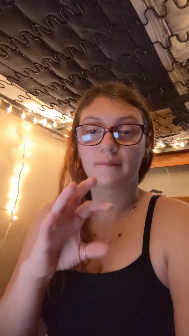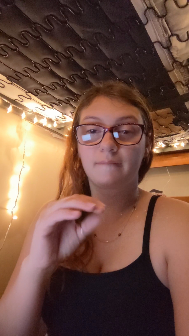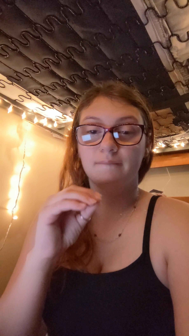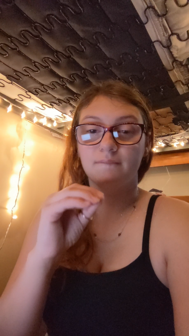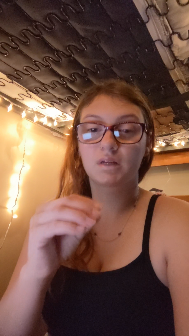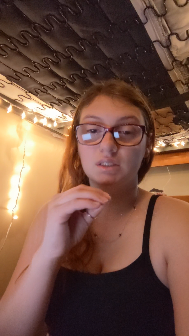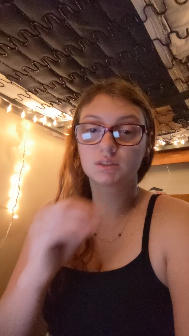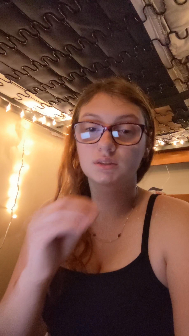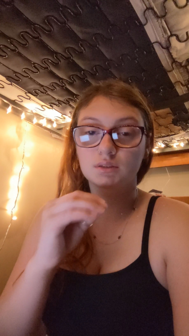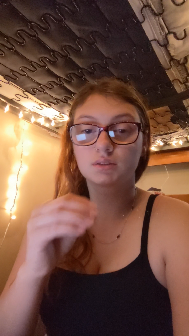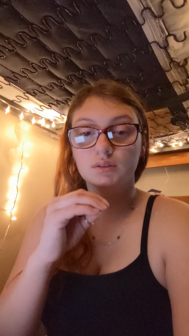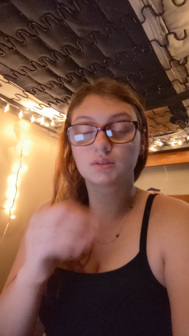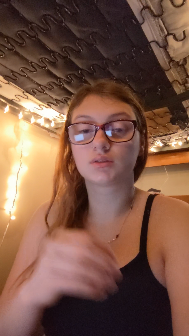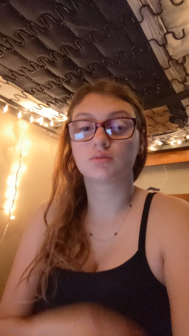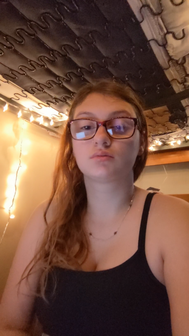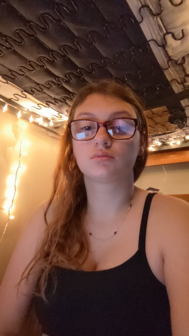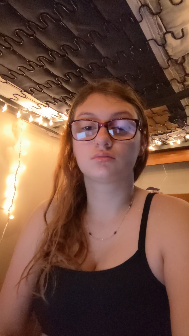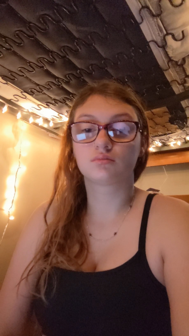fix